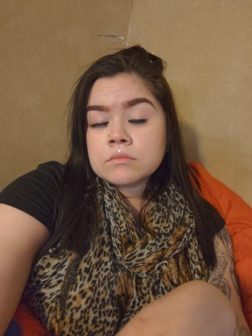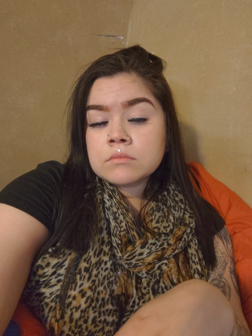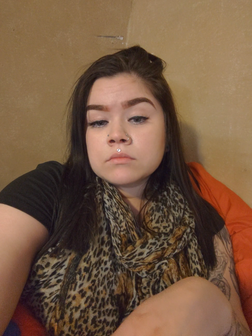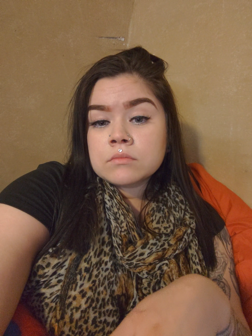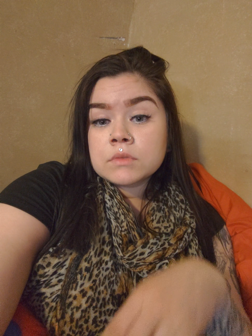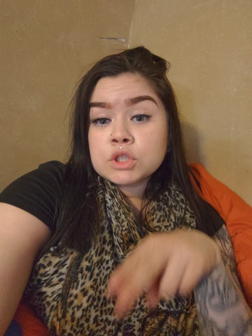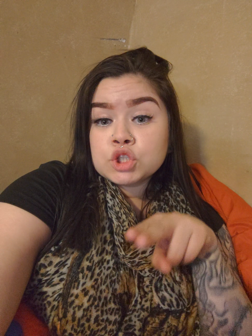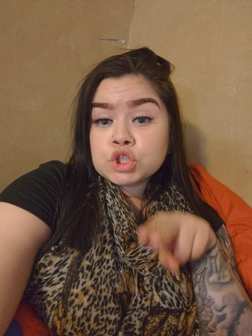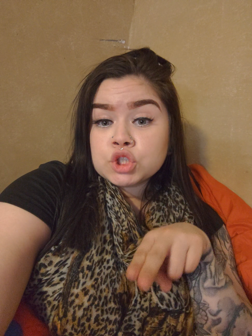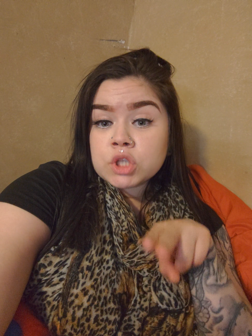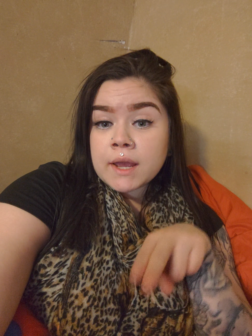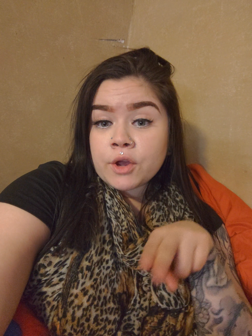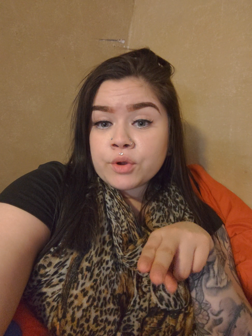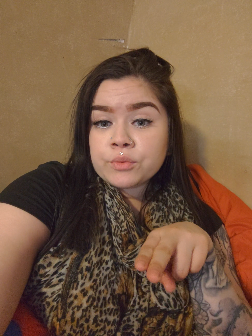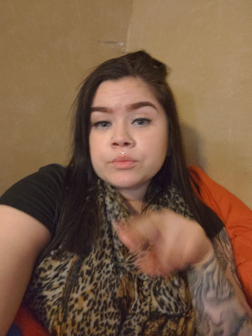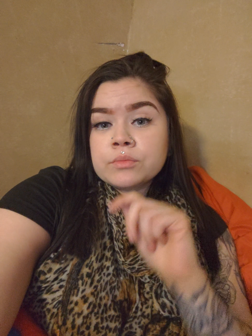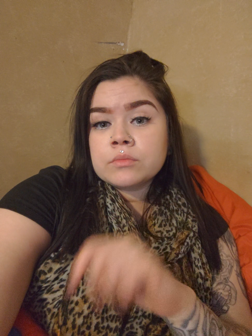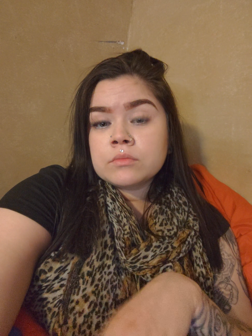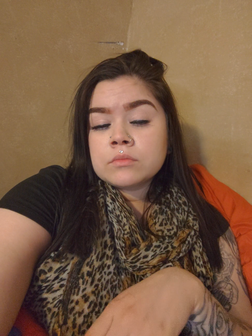chair